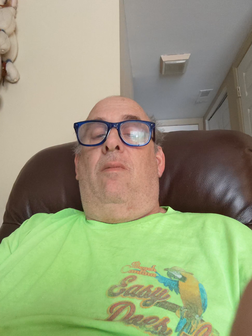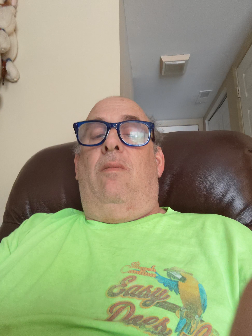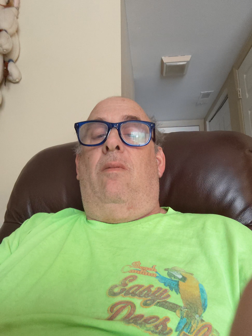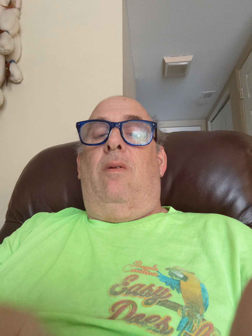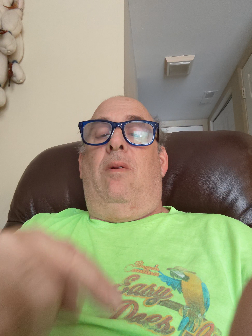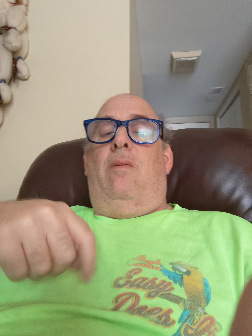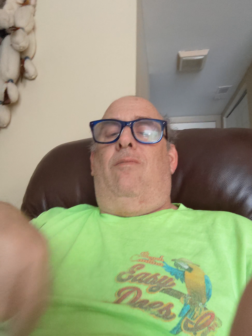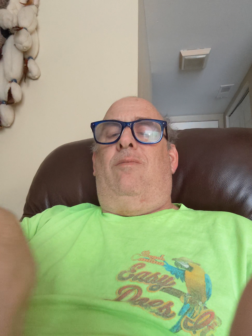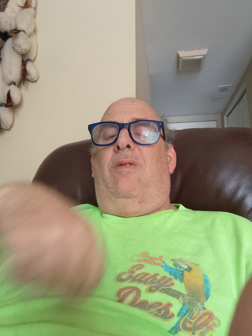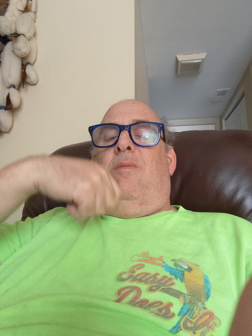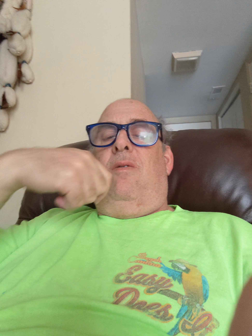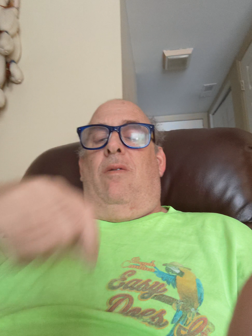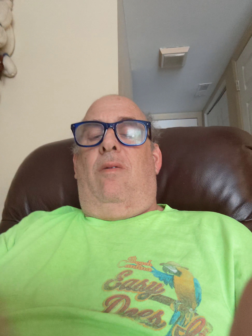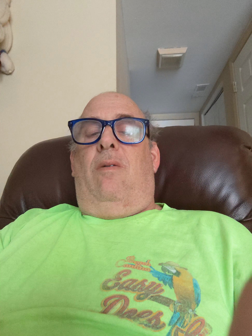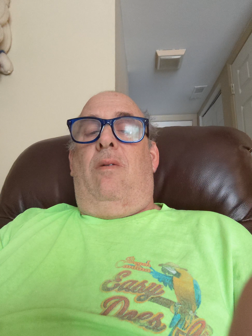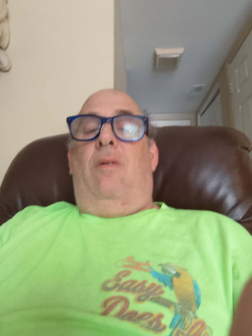zipper